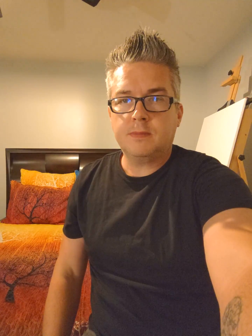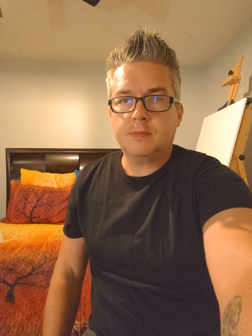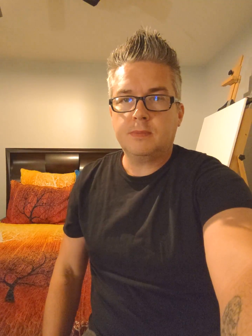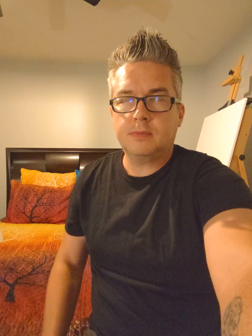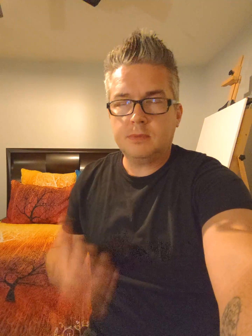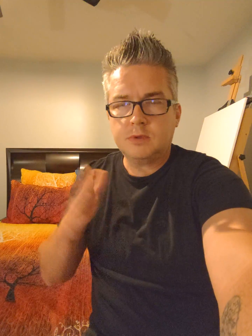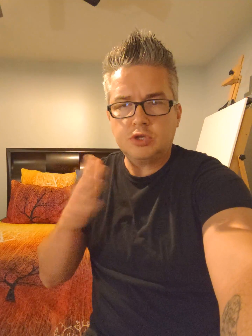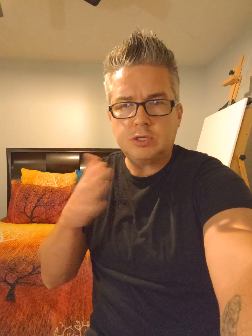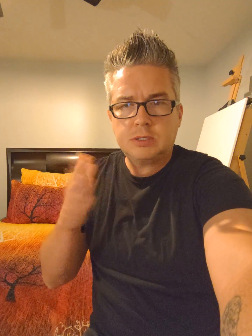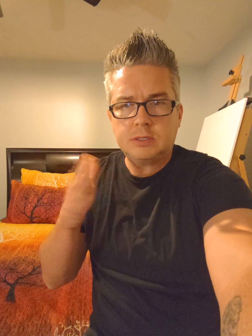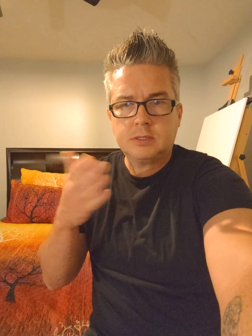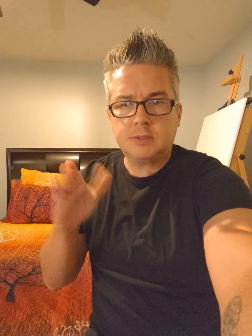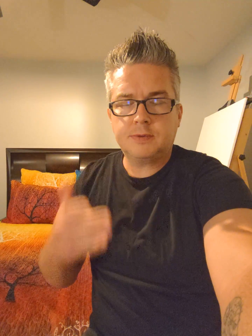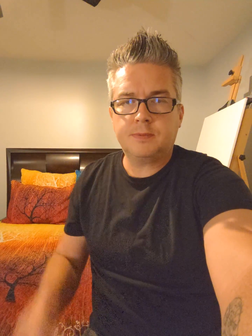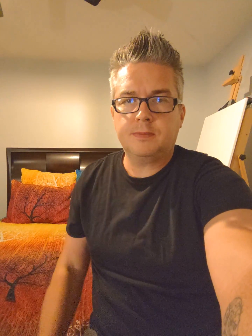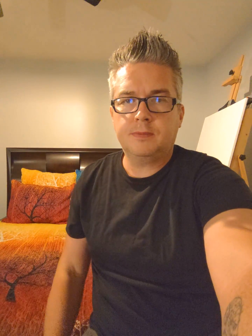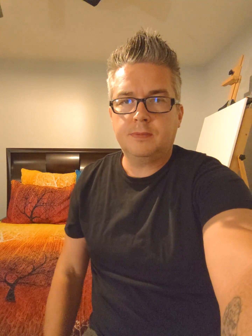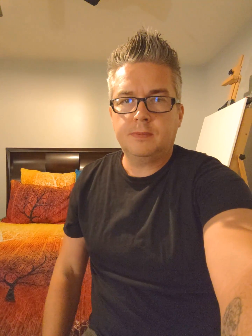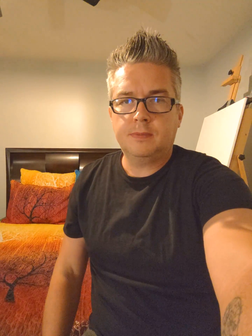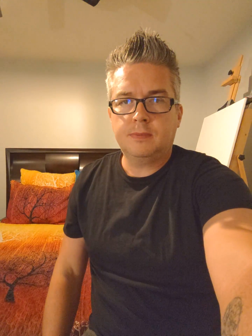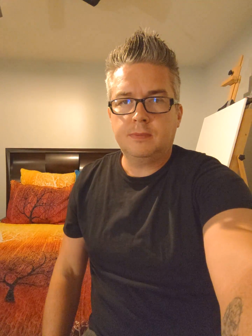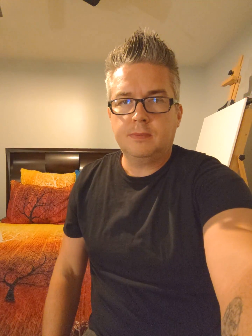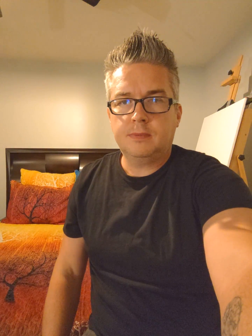share